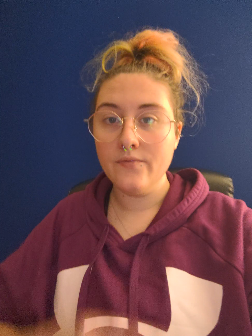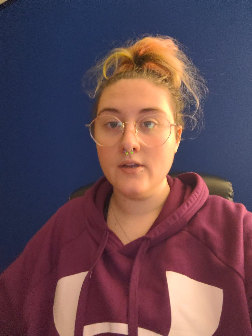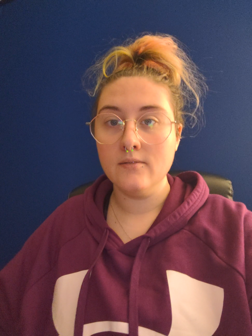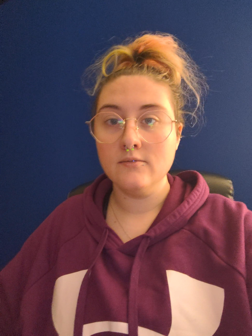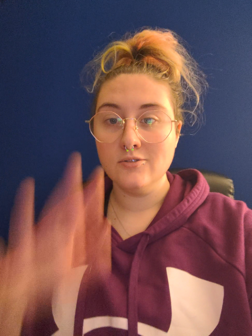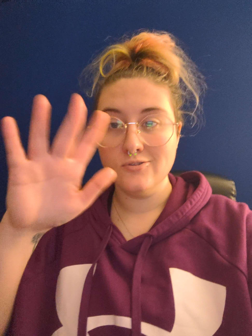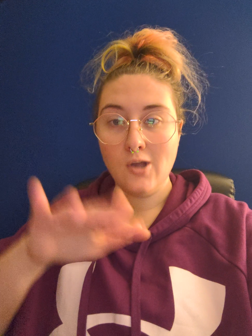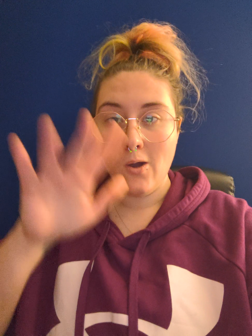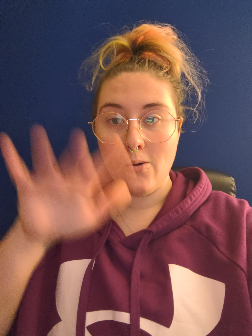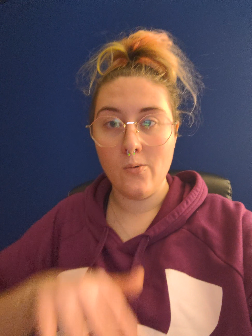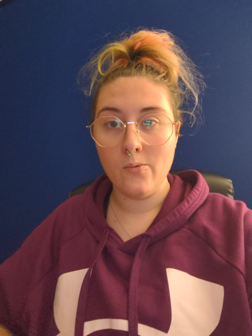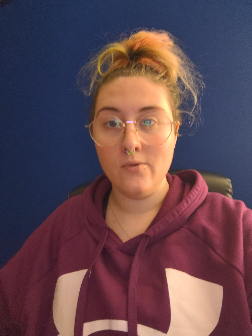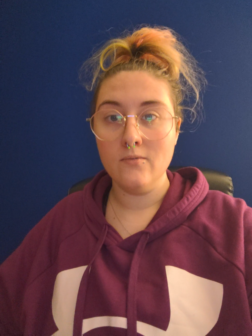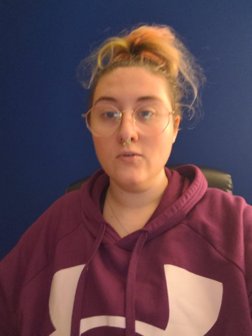snow